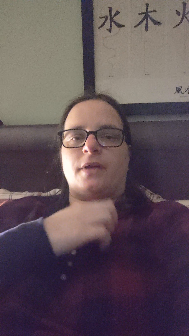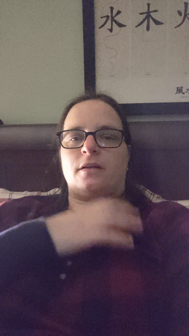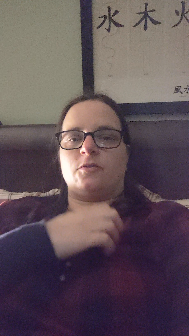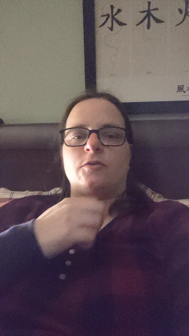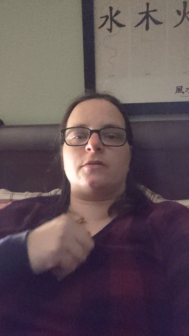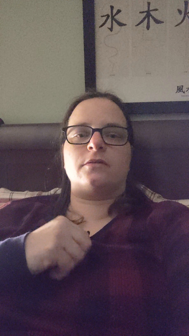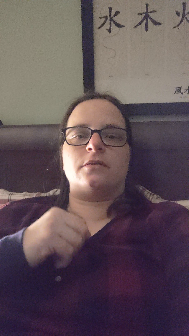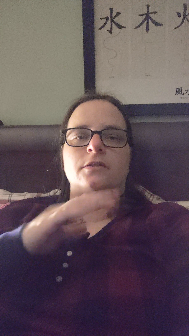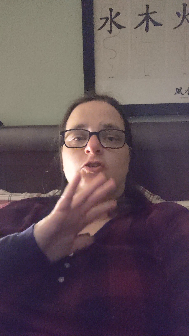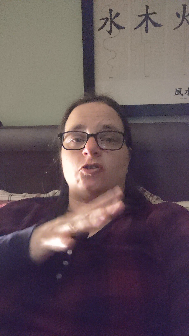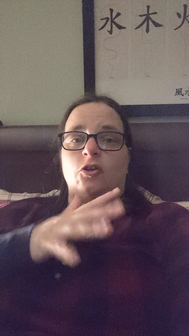cheese